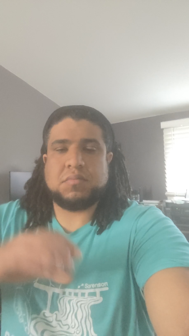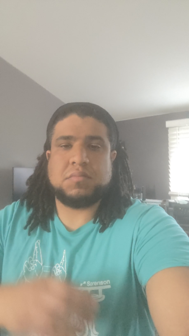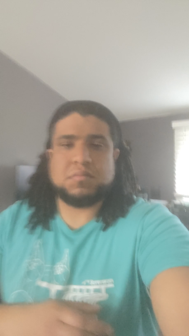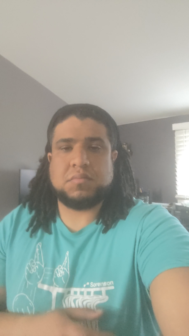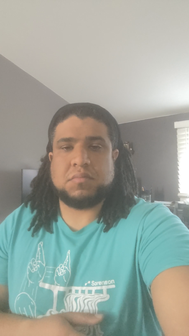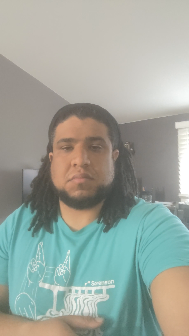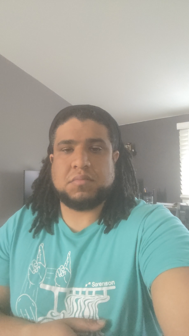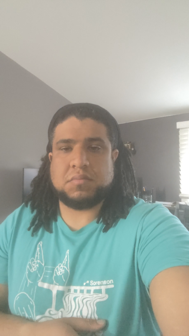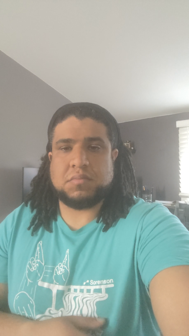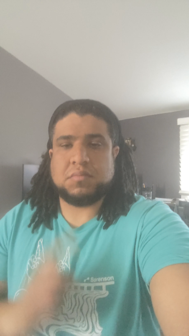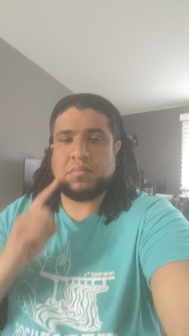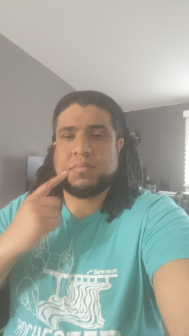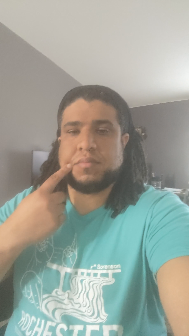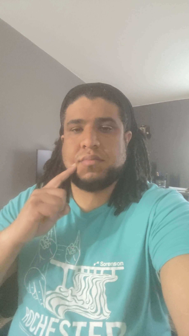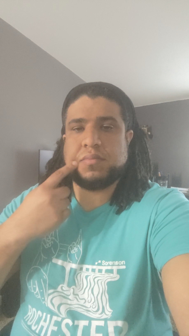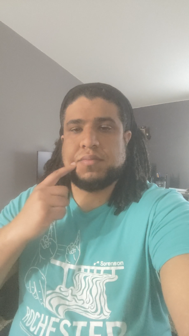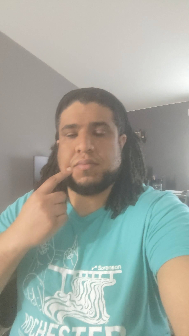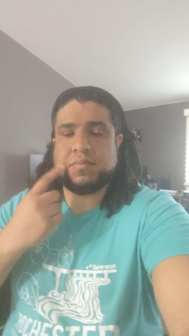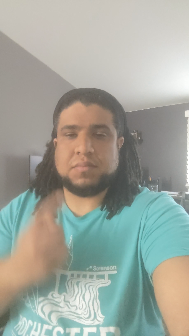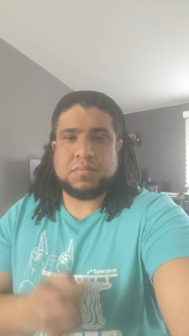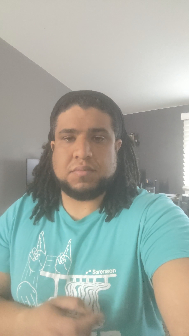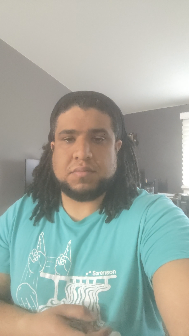candy